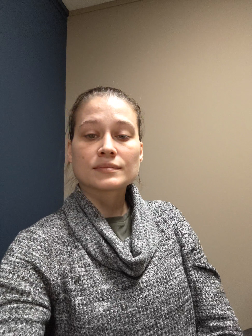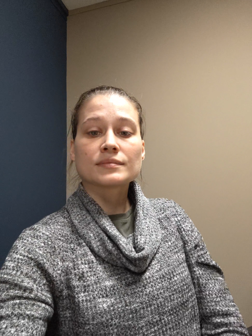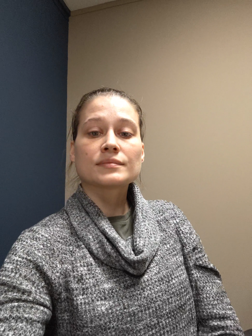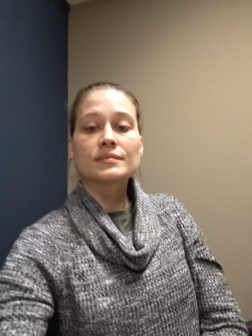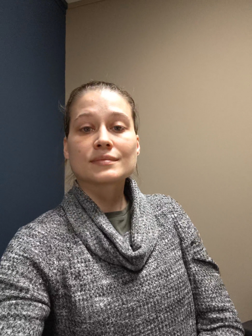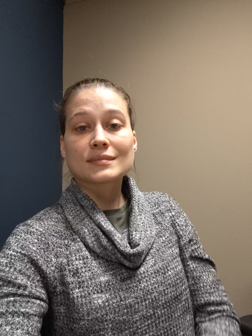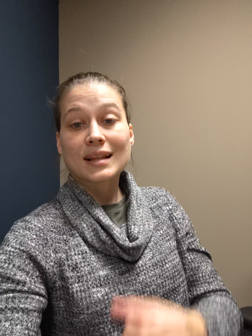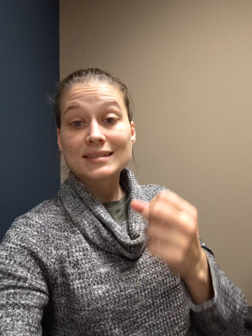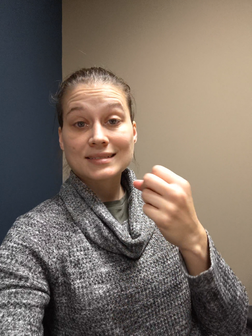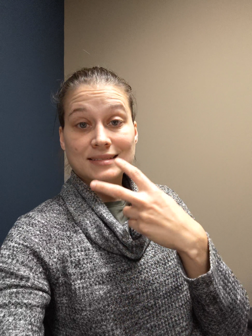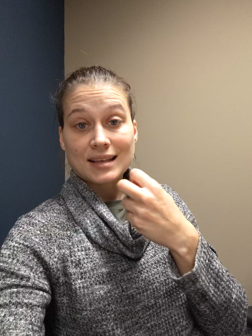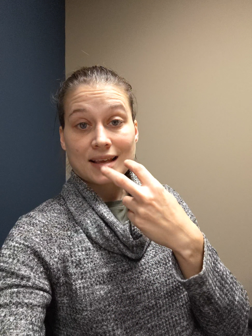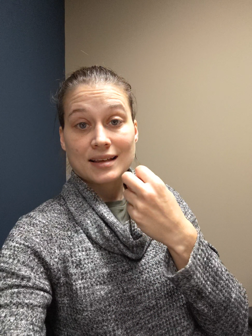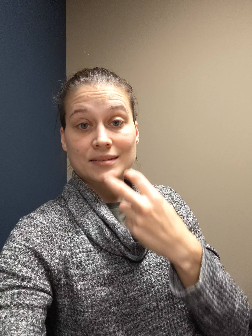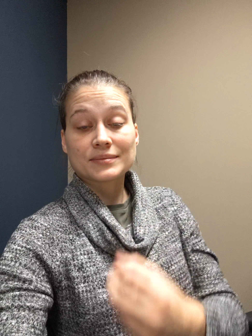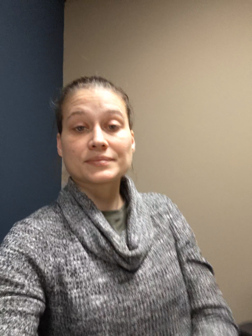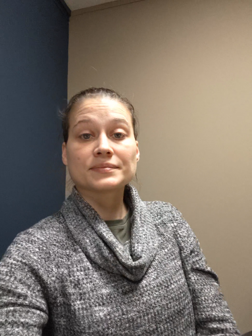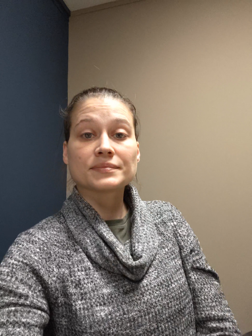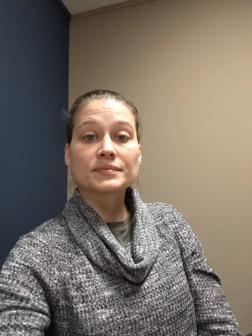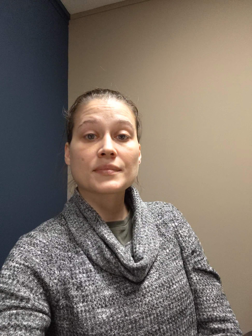snack